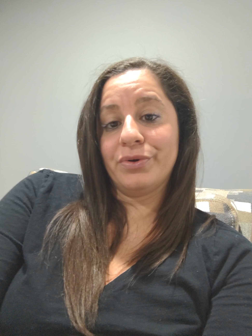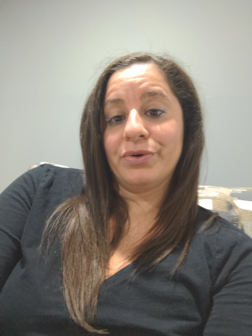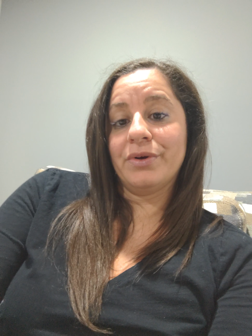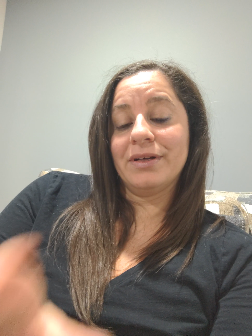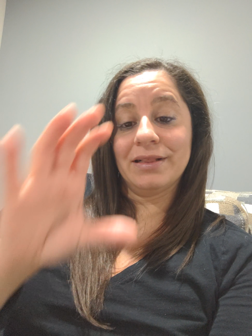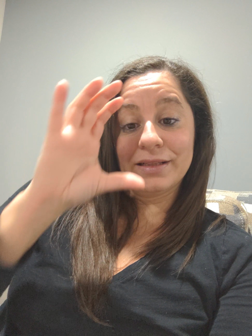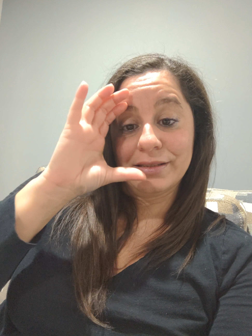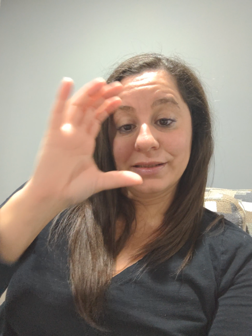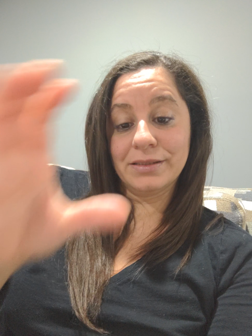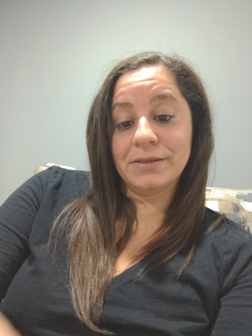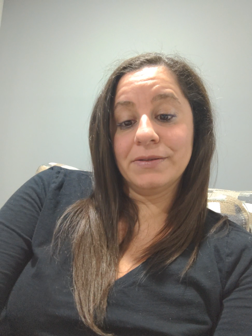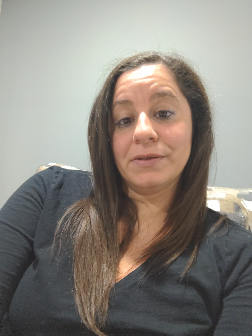listen